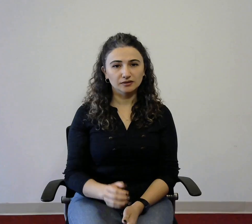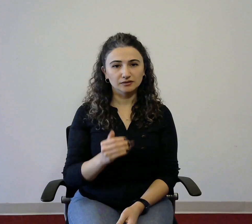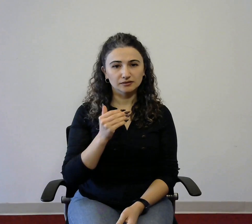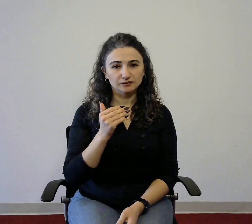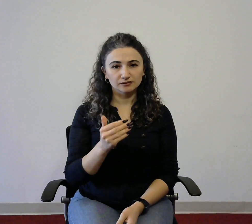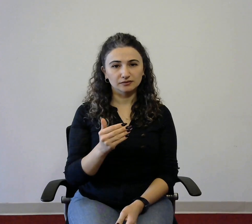sizin